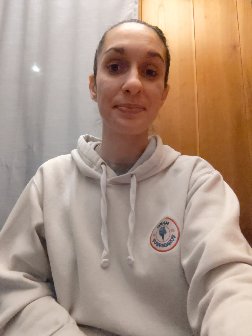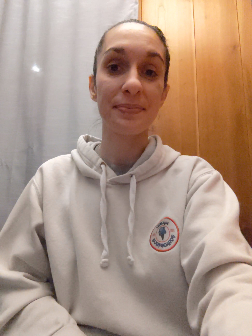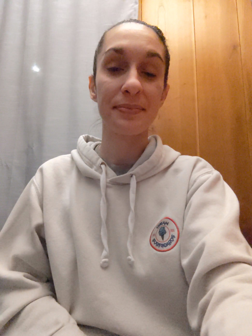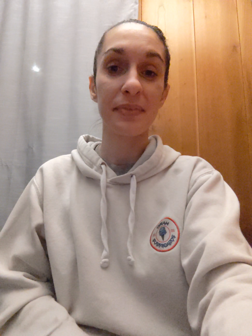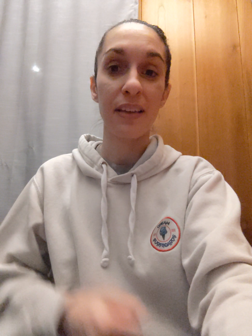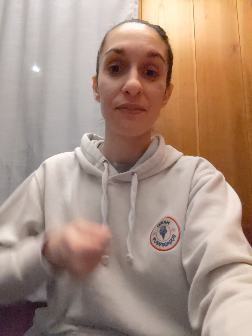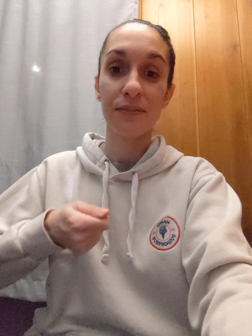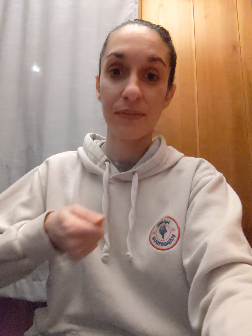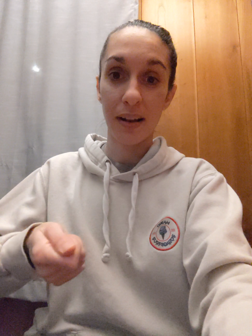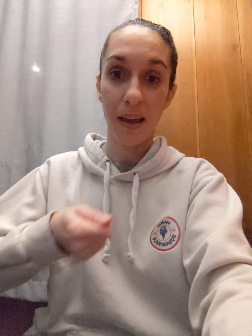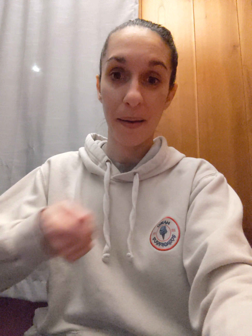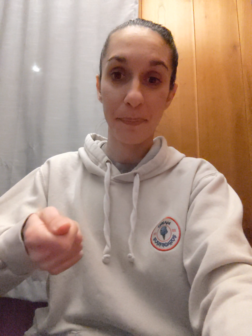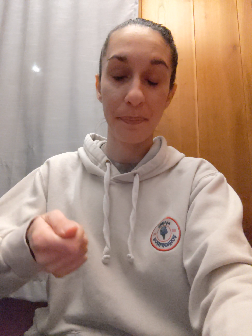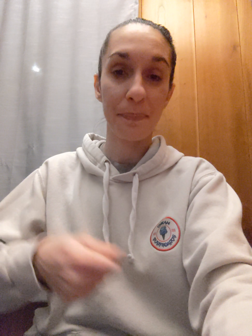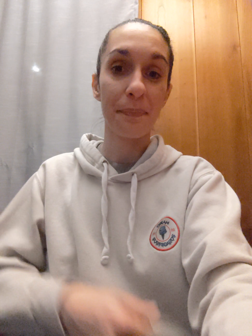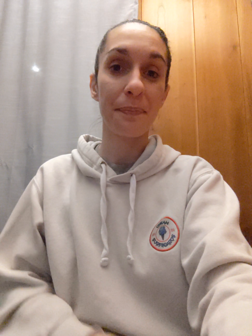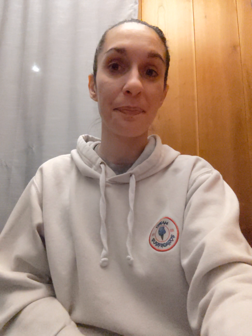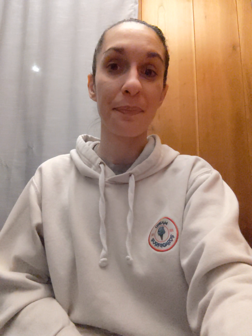vacuum